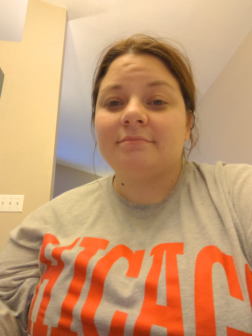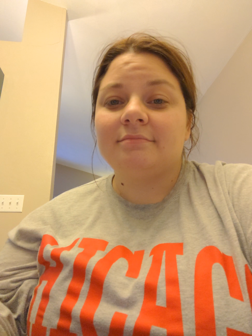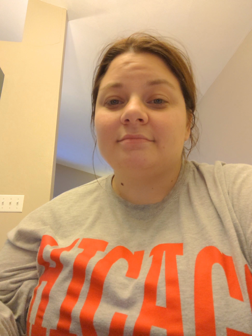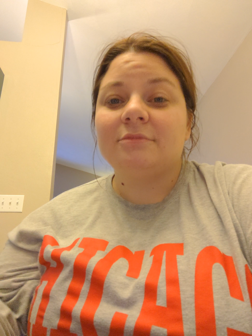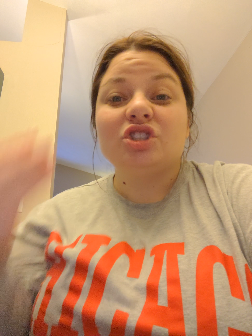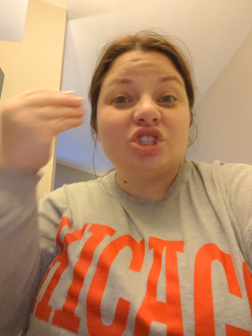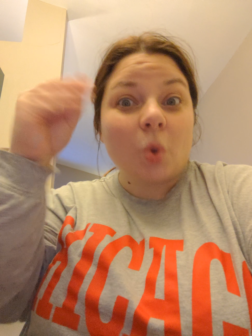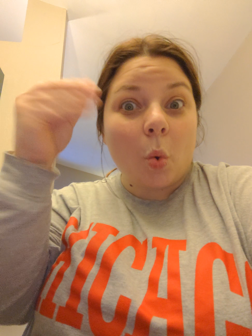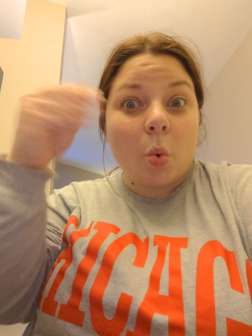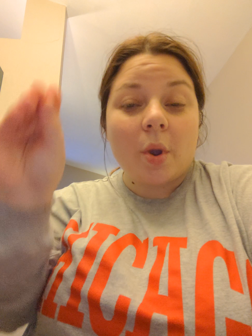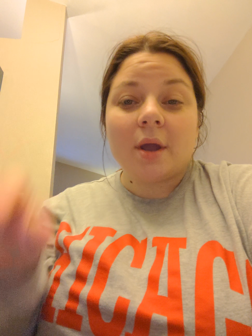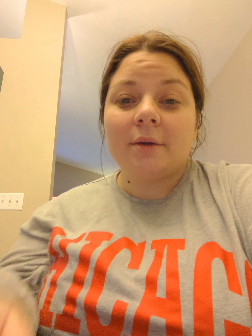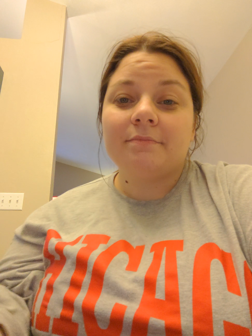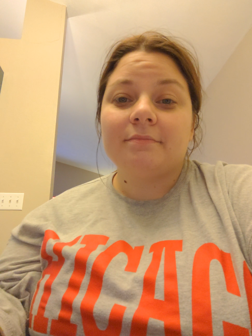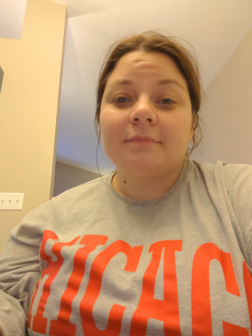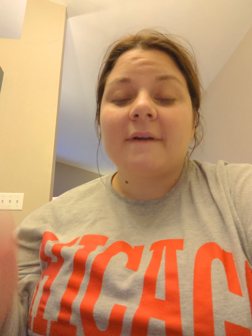store